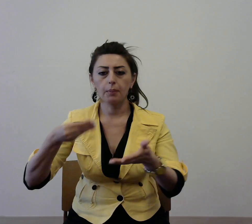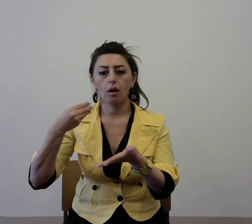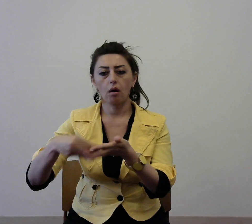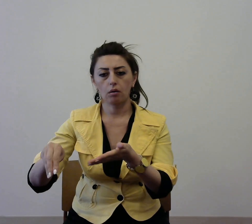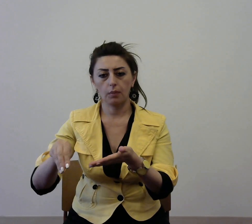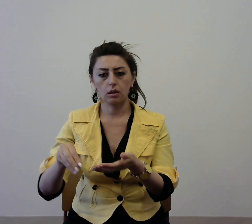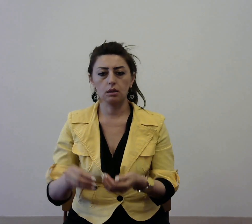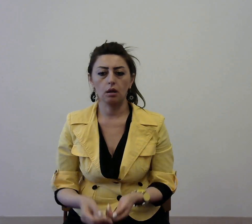almaq